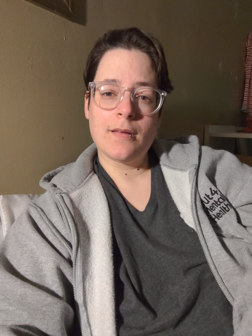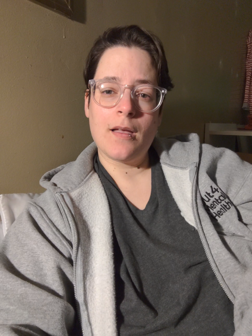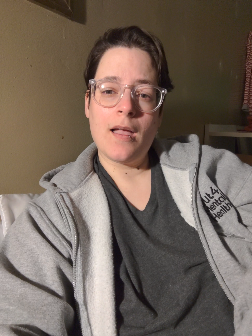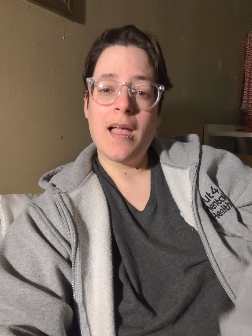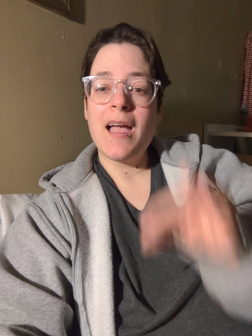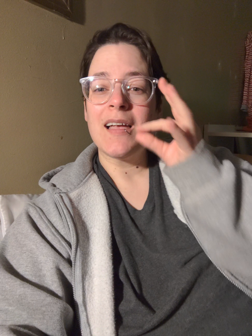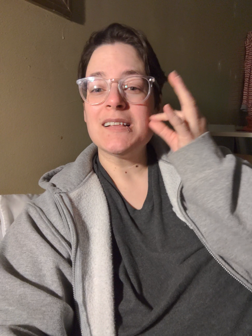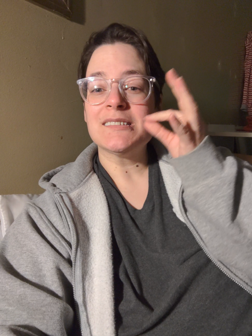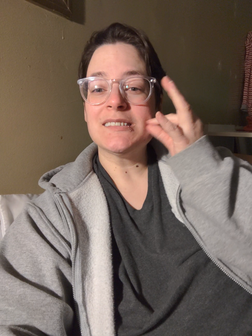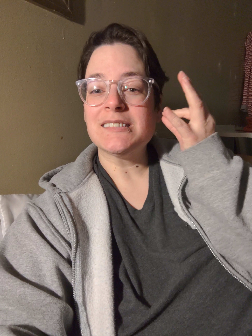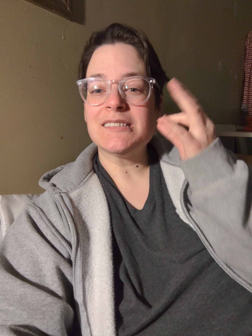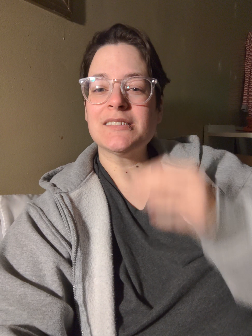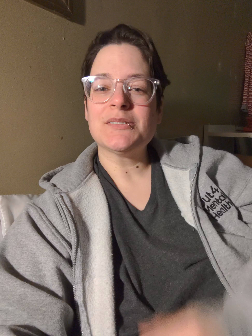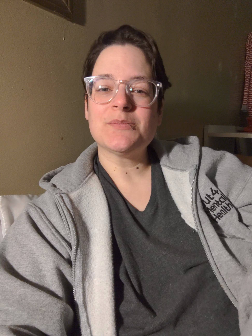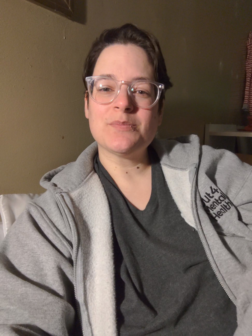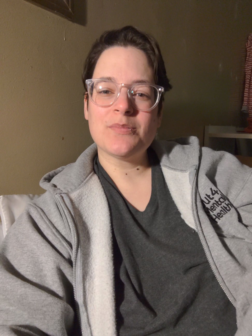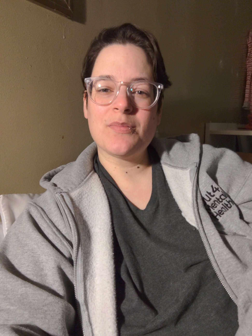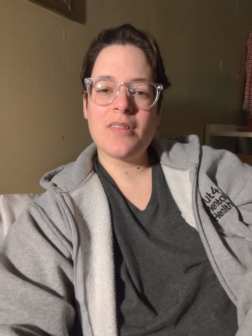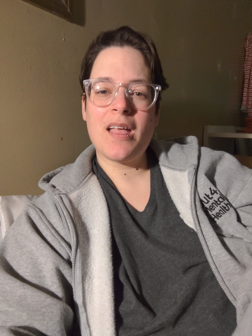cat